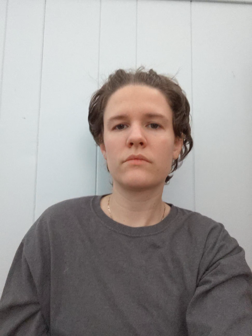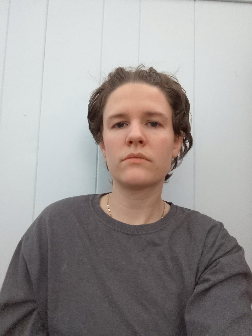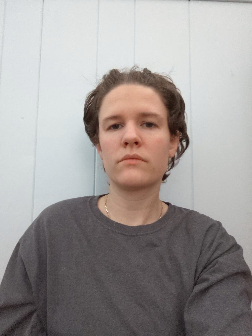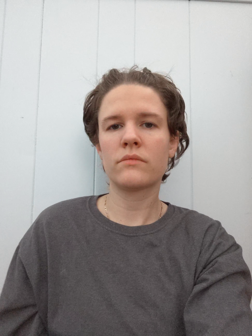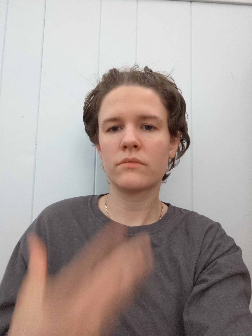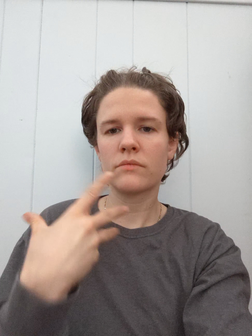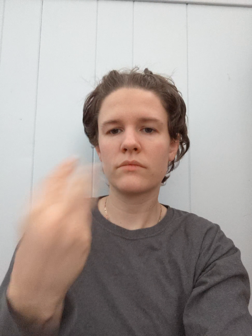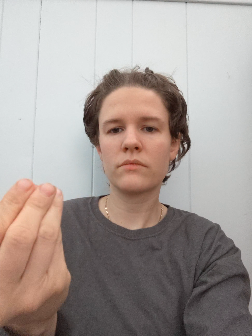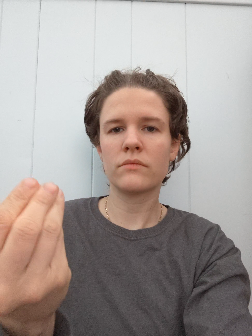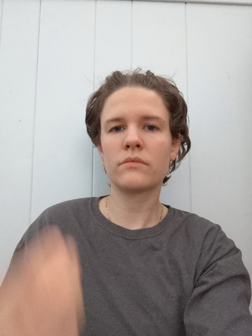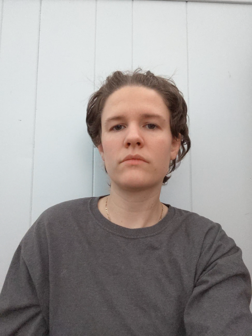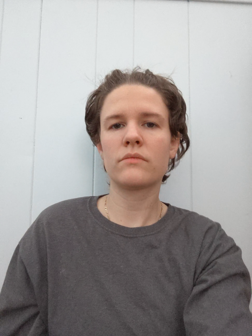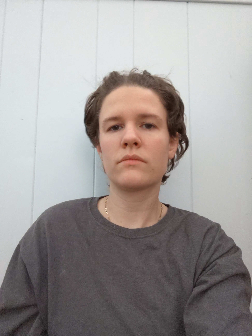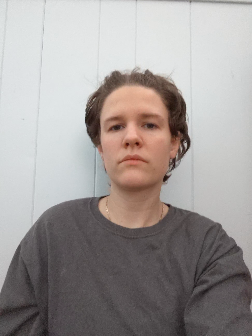go